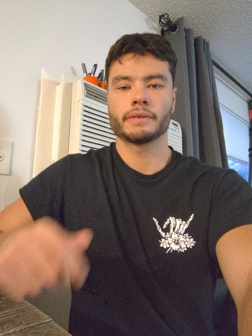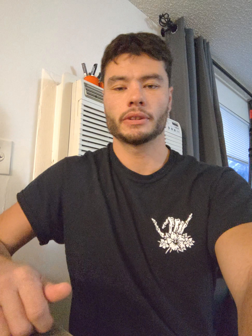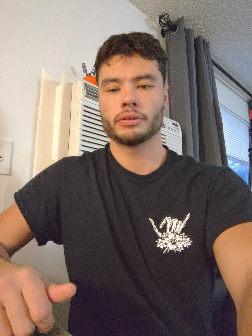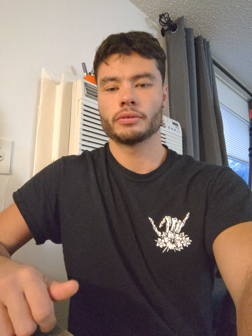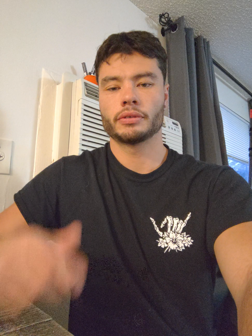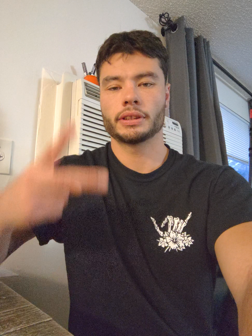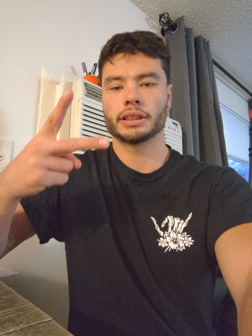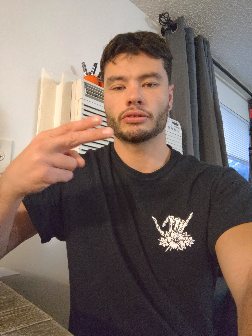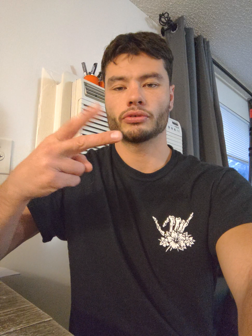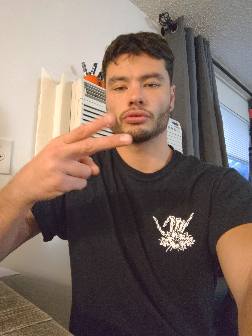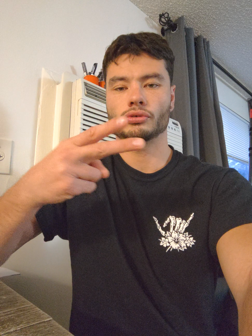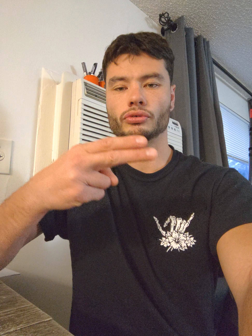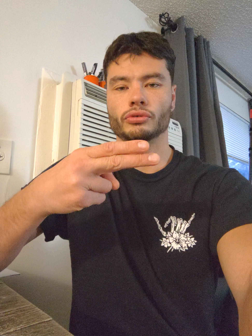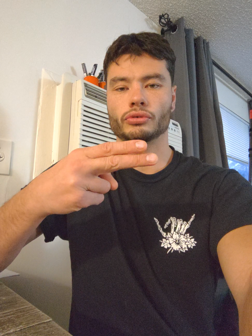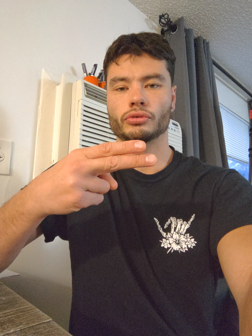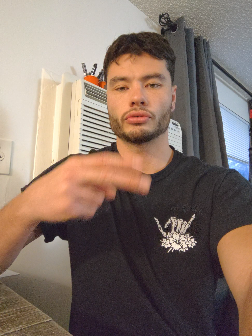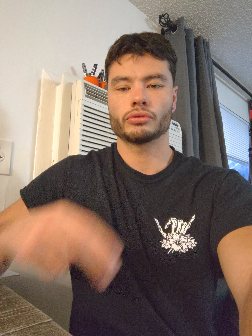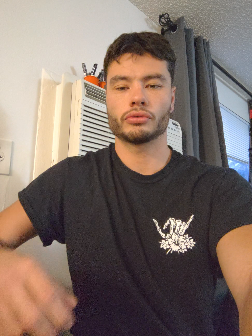scissors